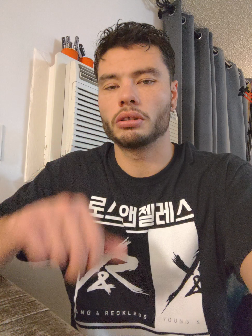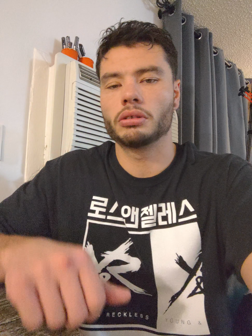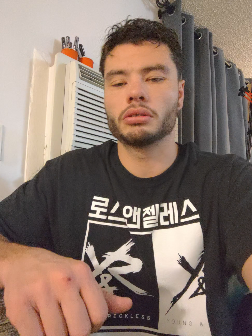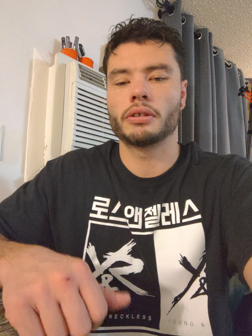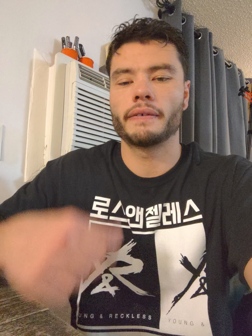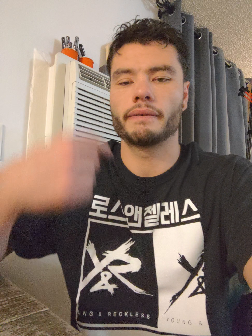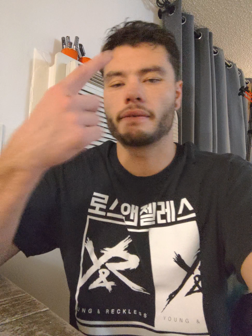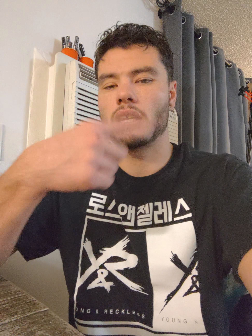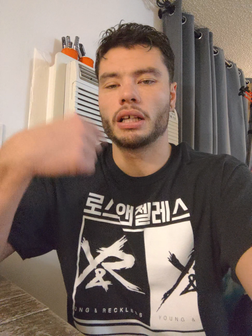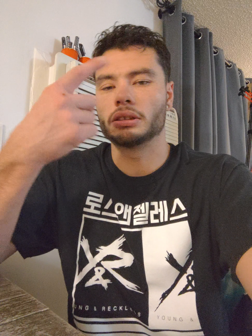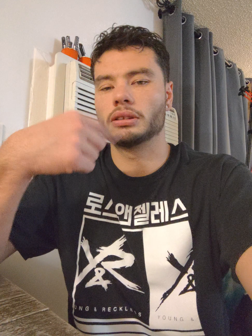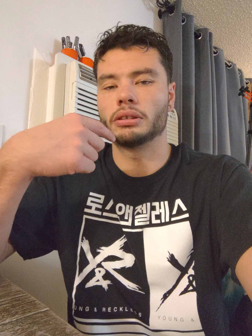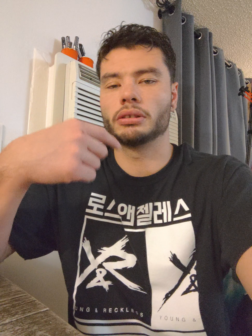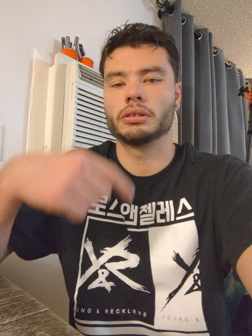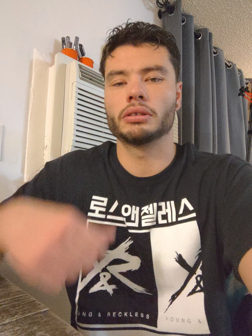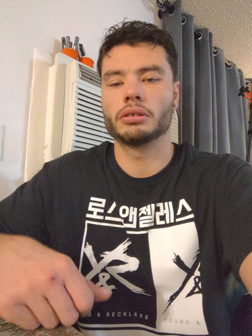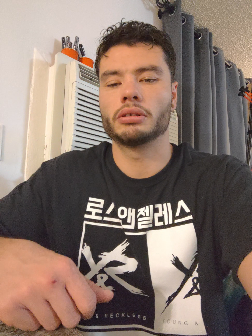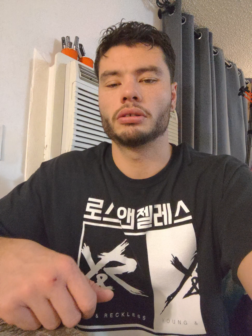face